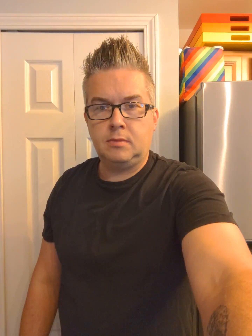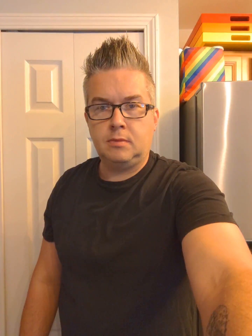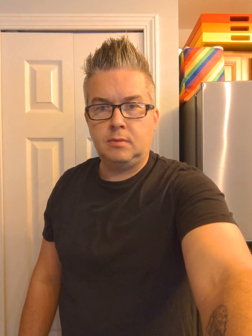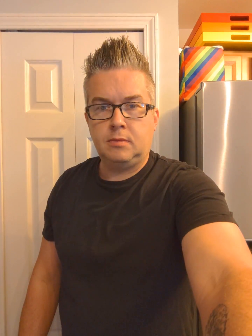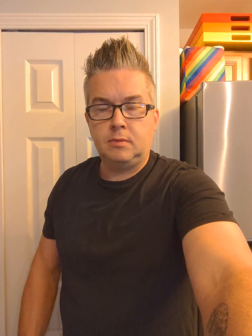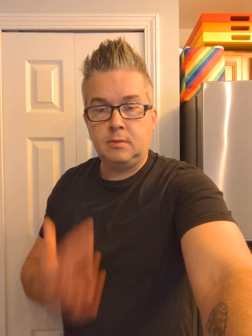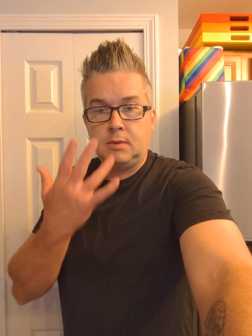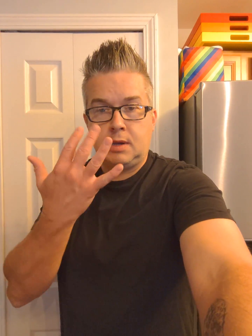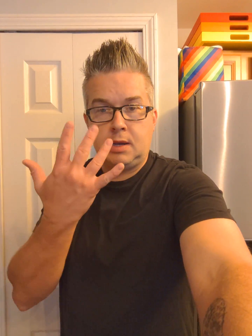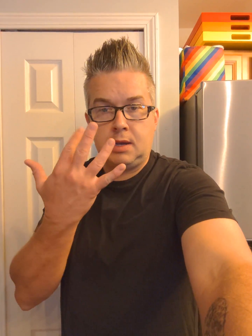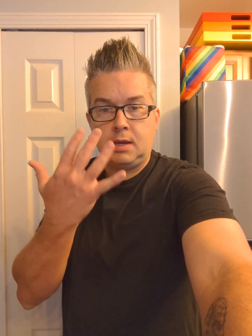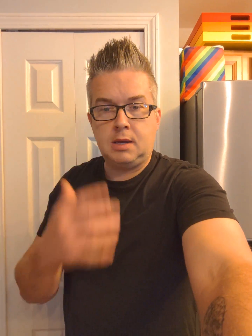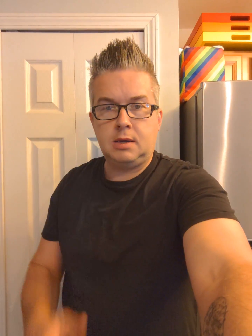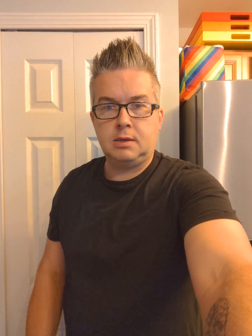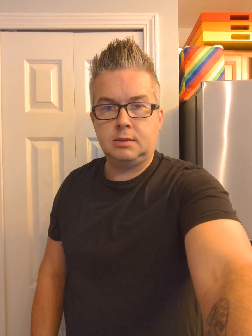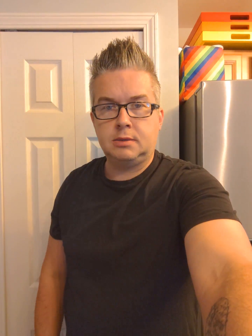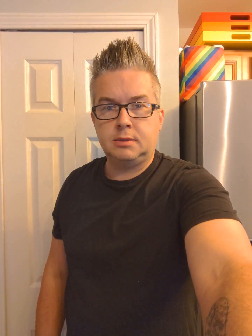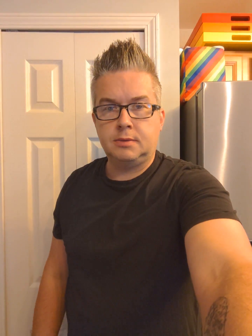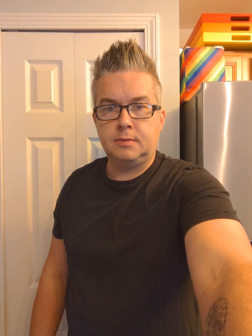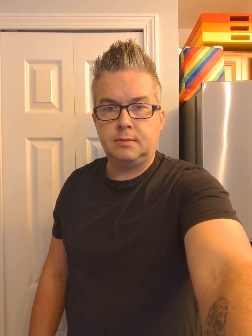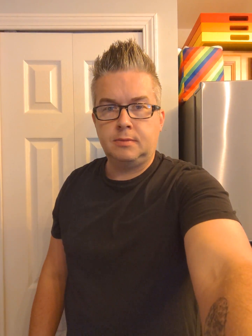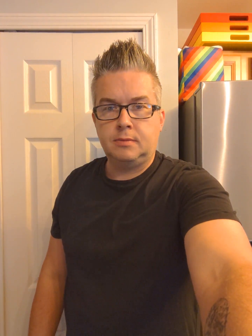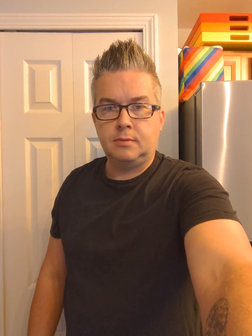hand